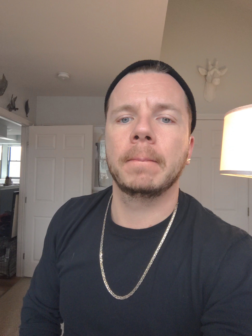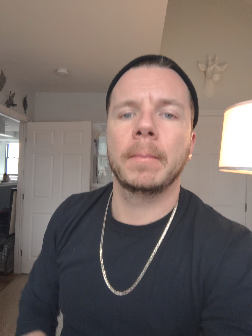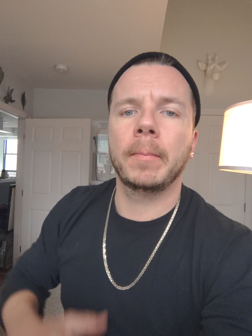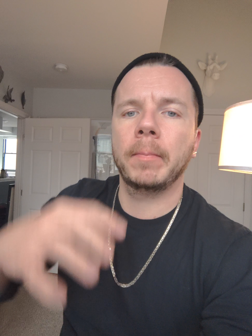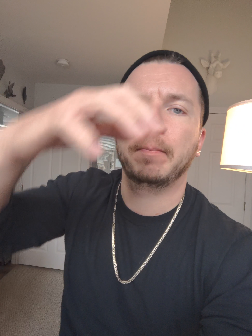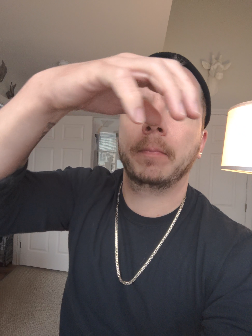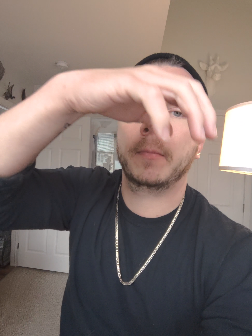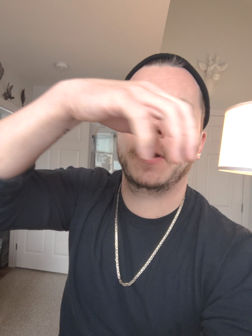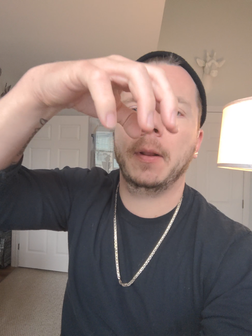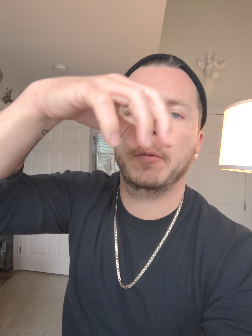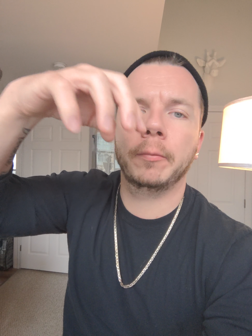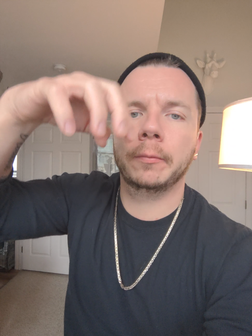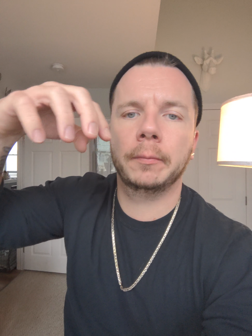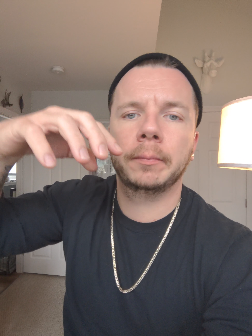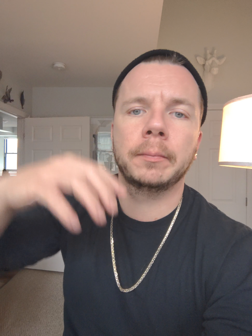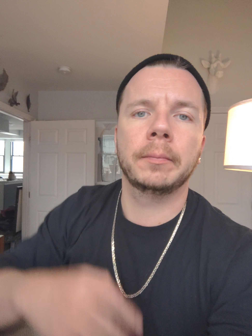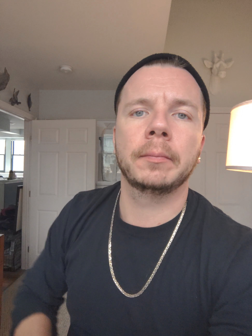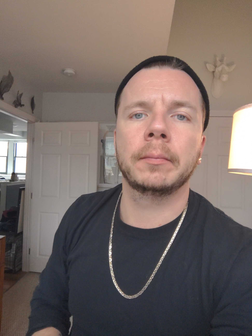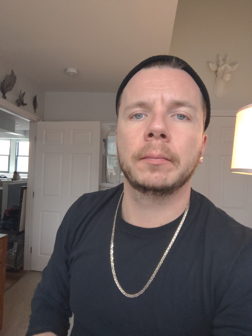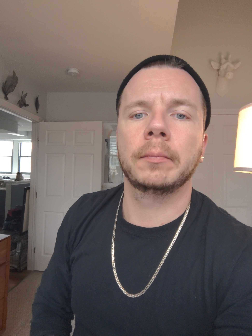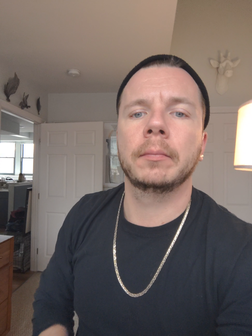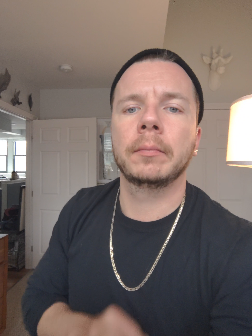cloud